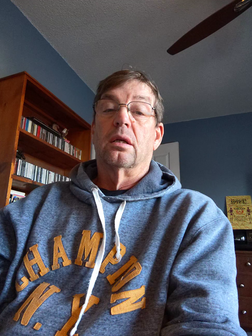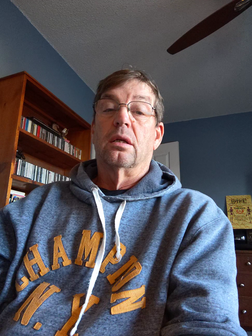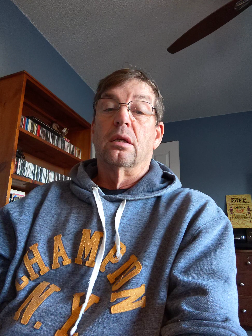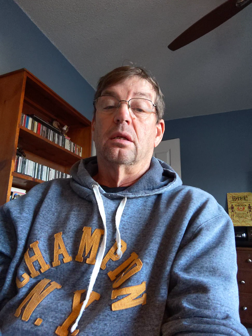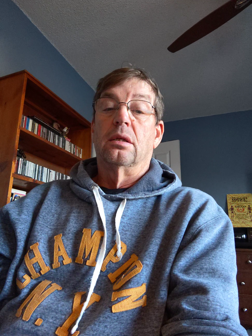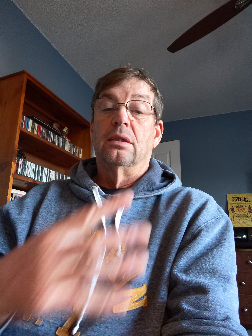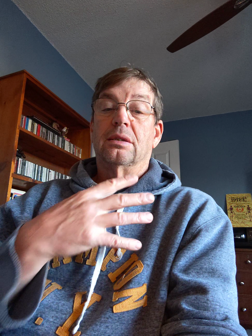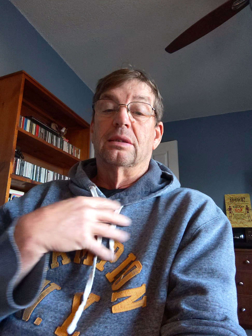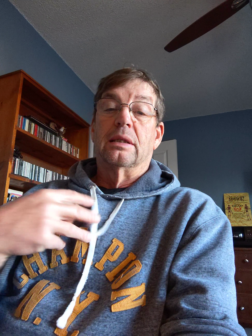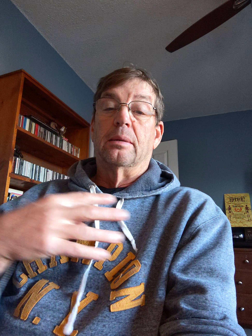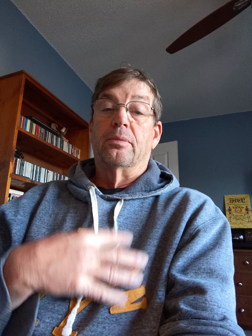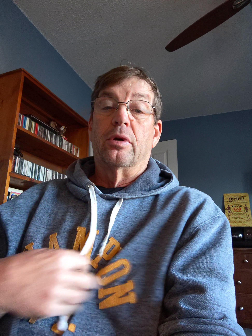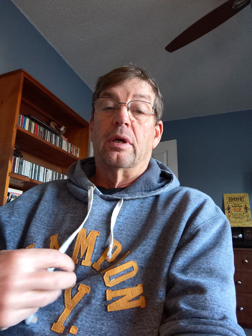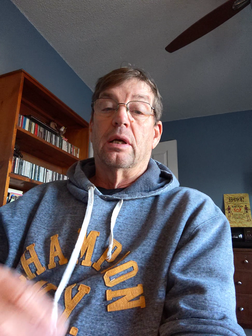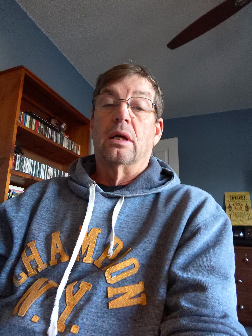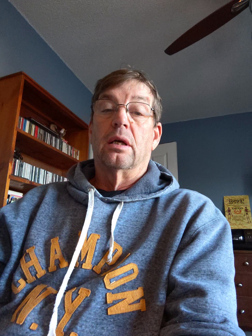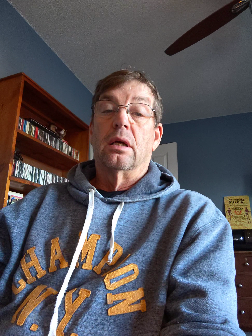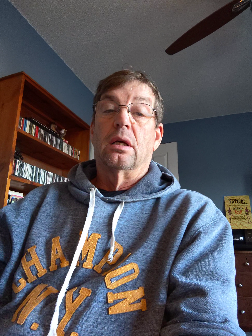zebra